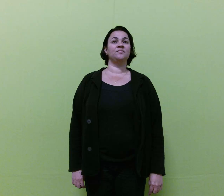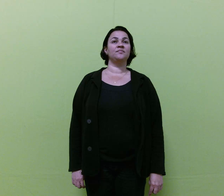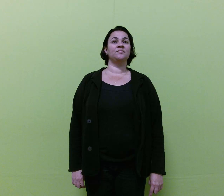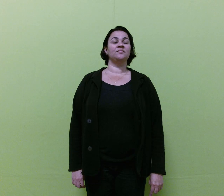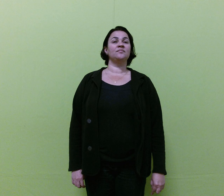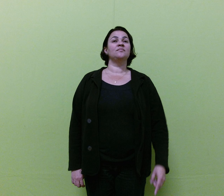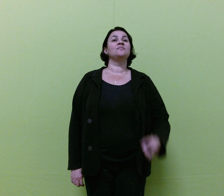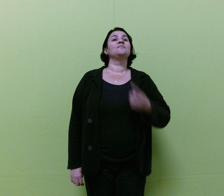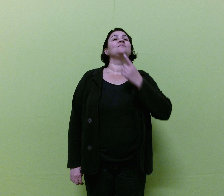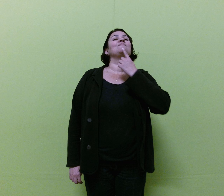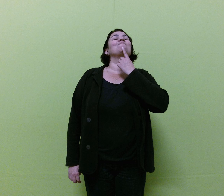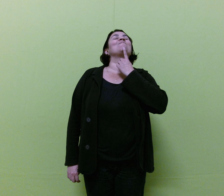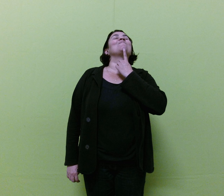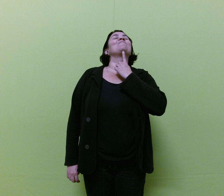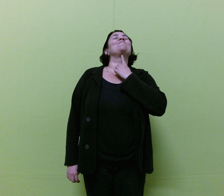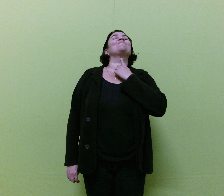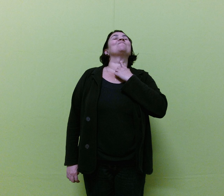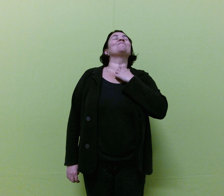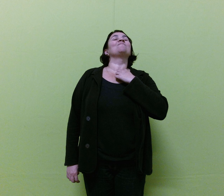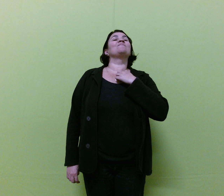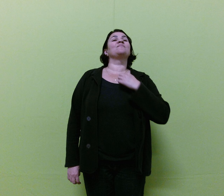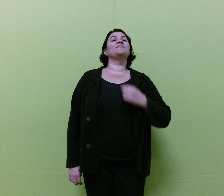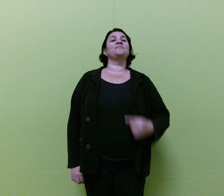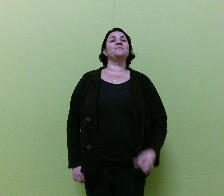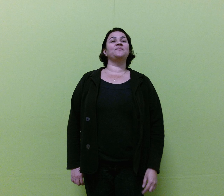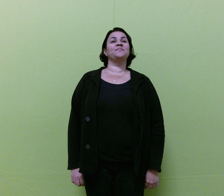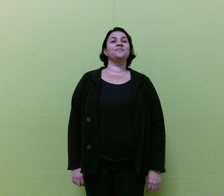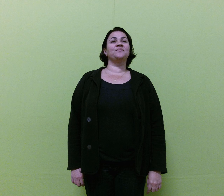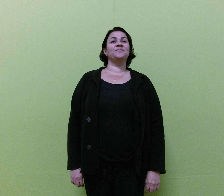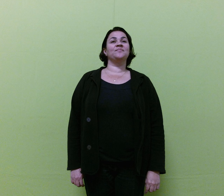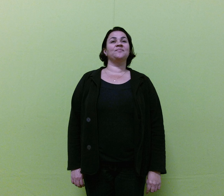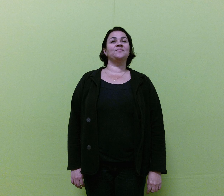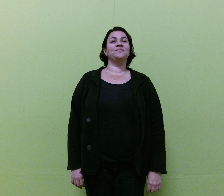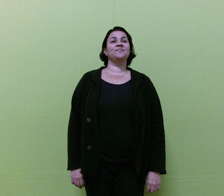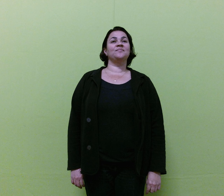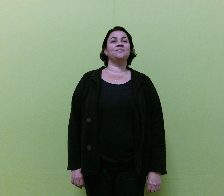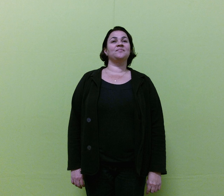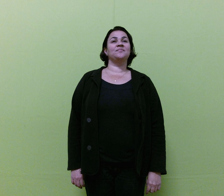vontade